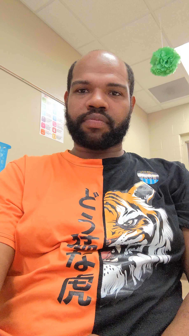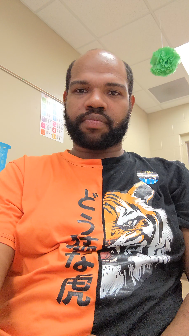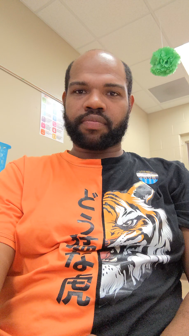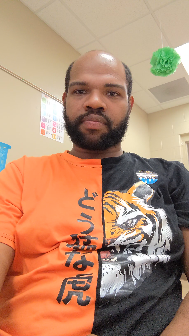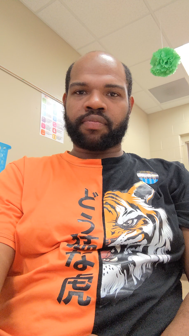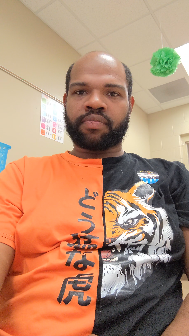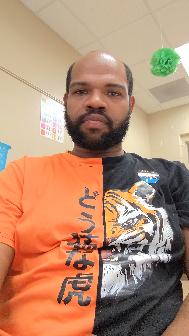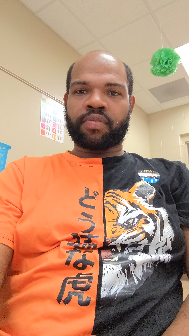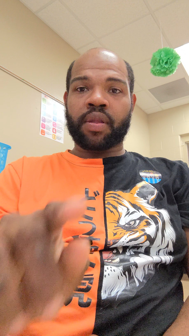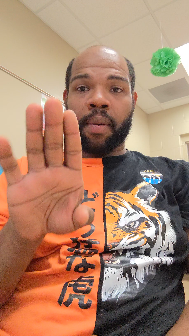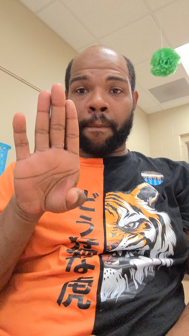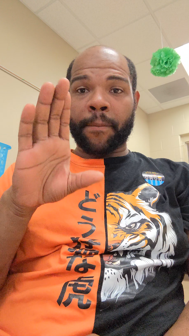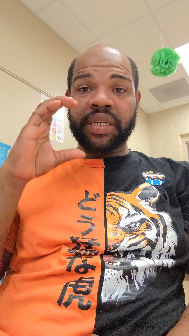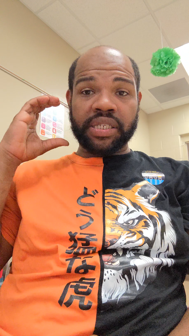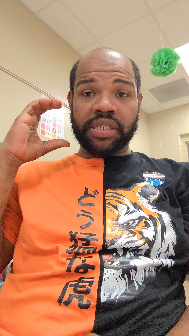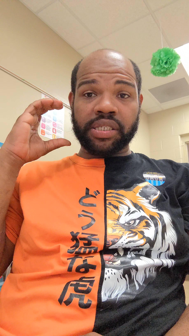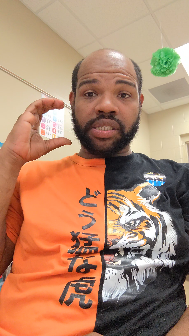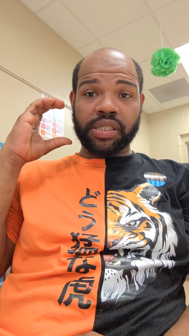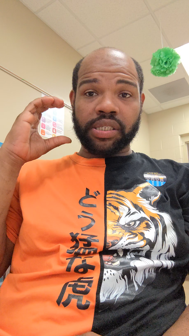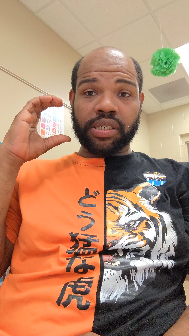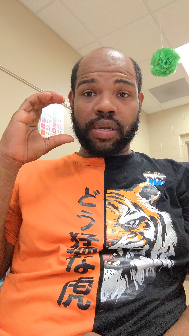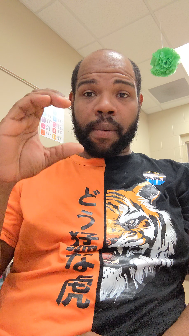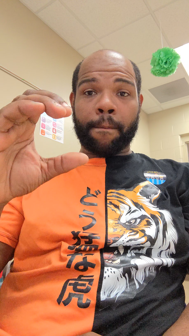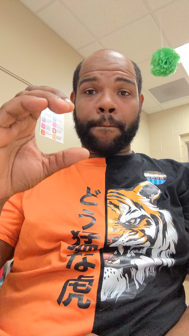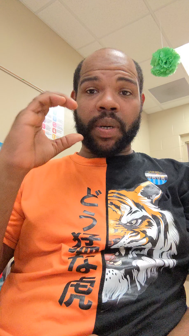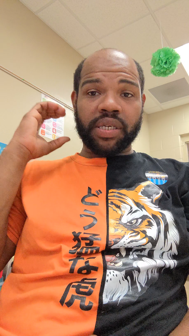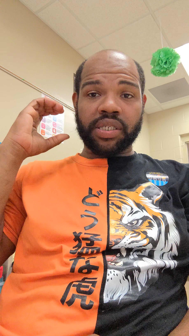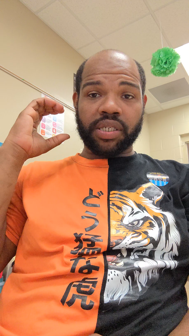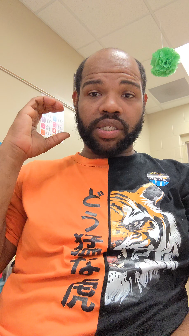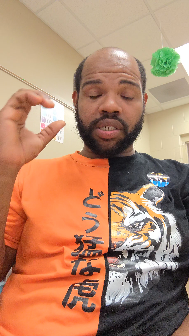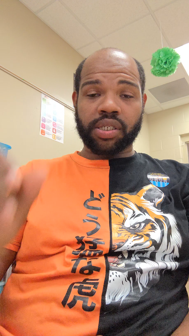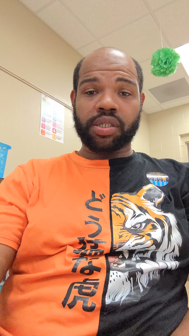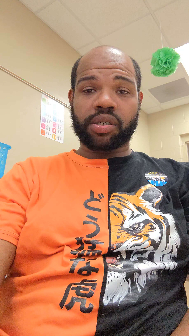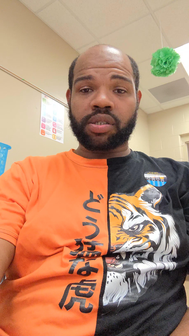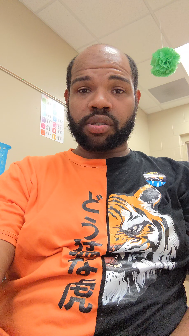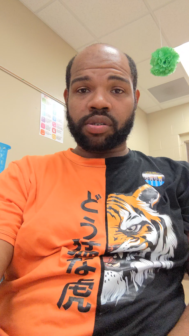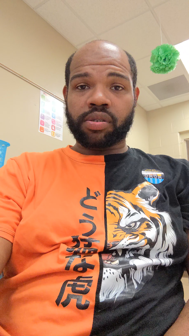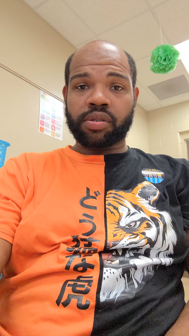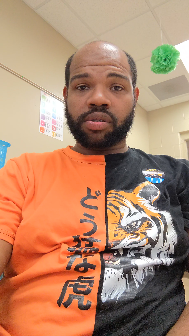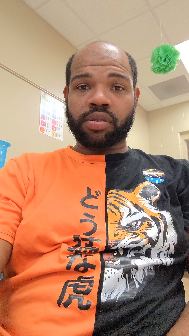bus